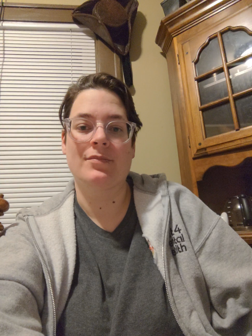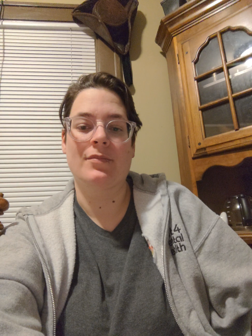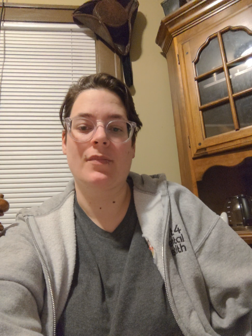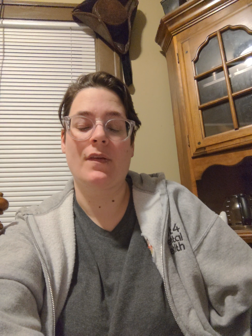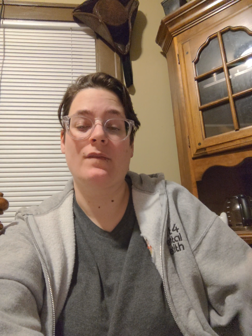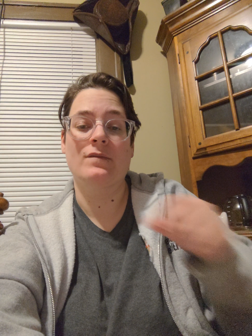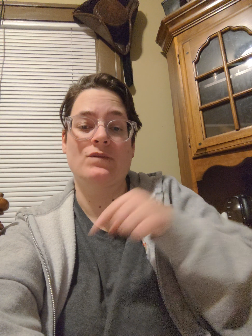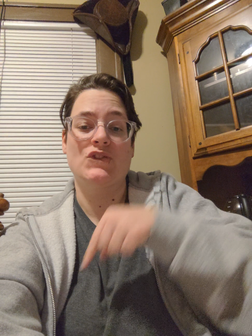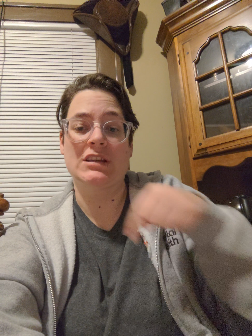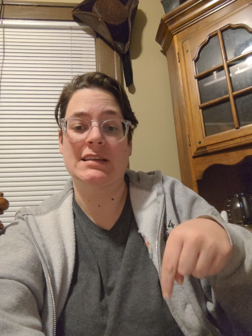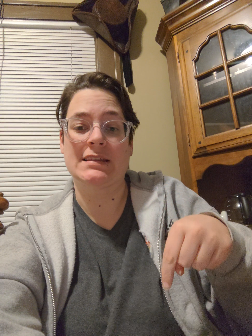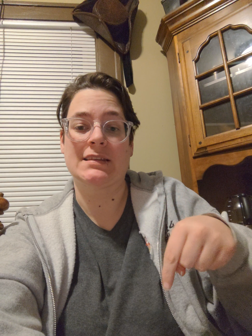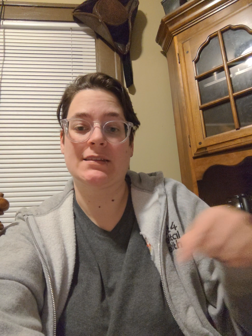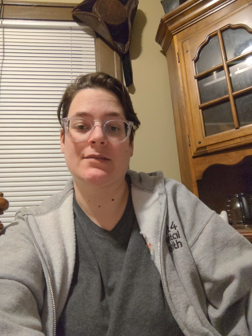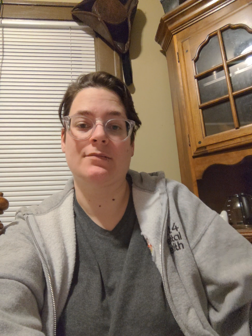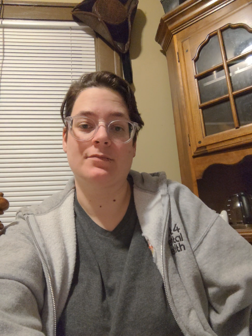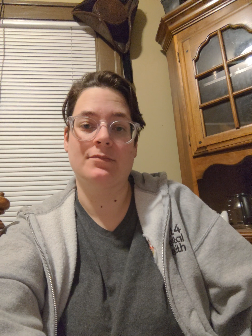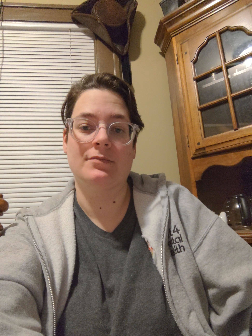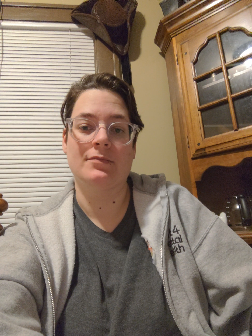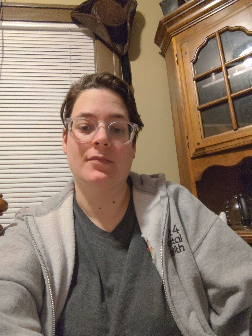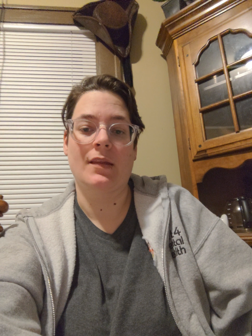feet